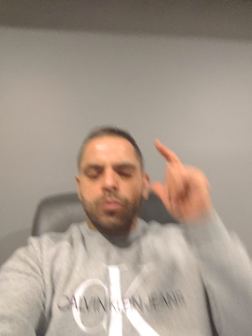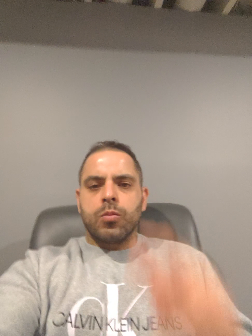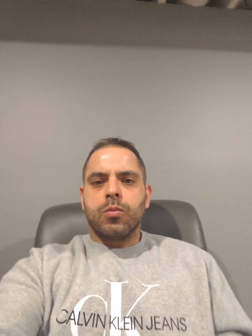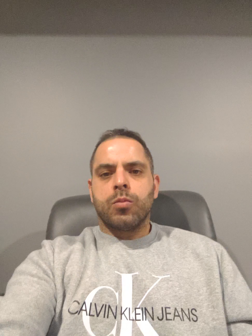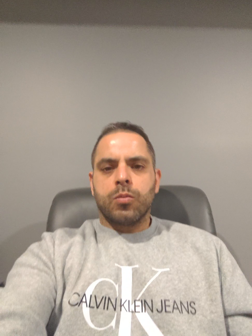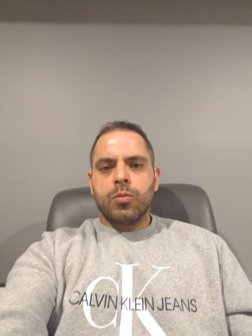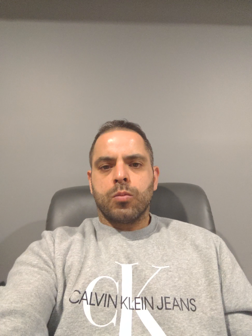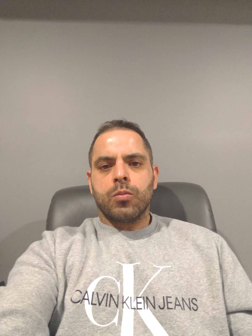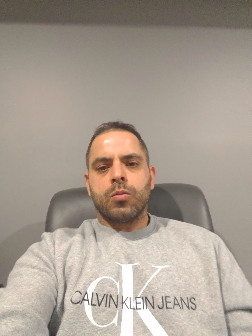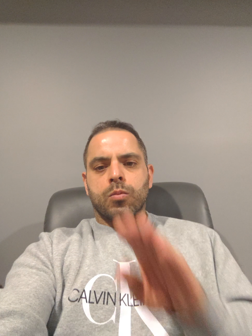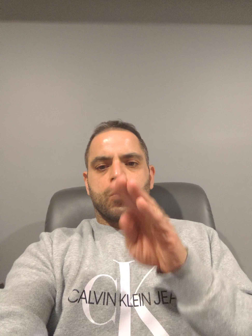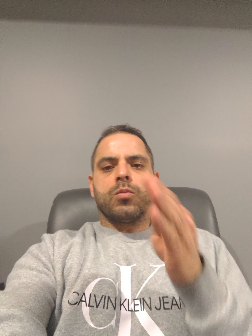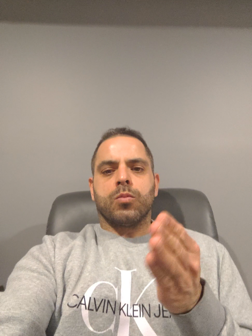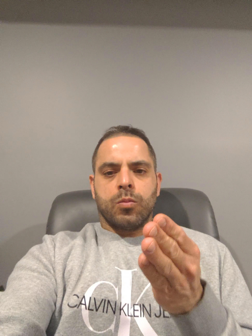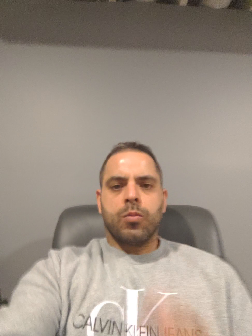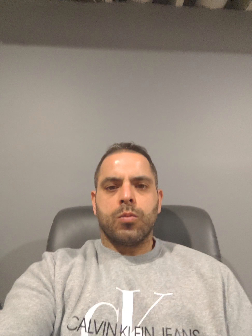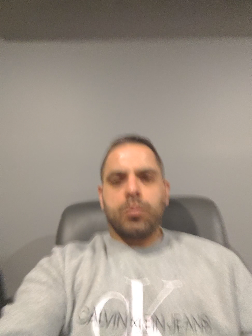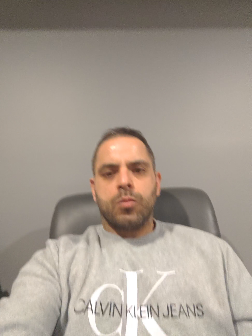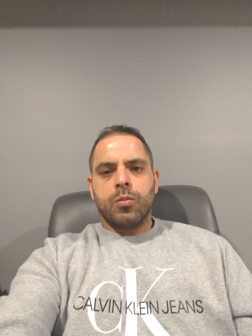open